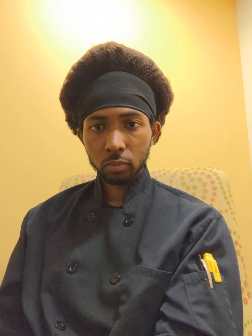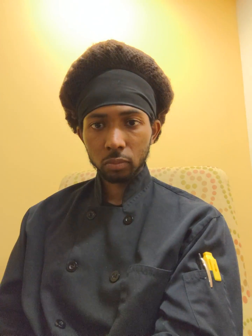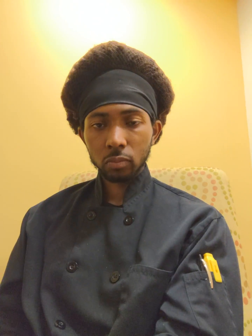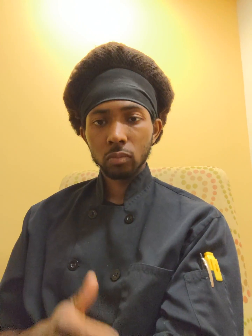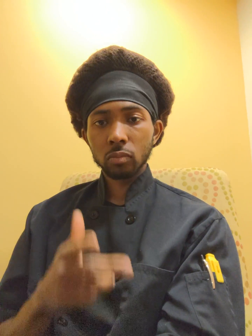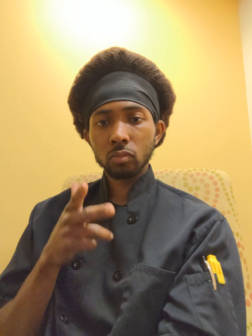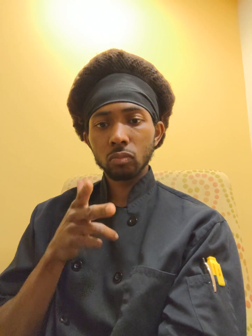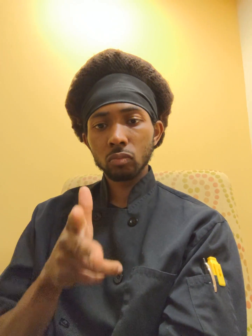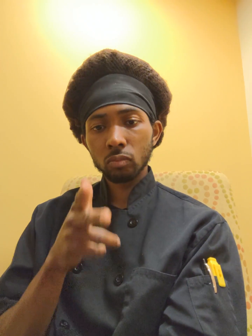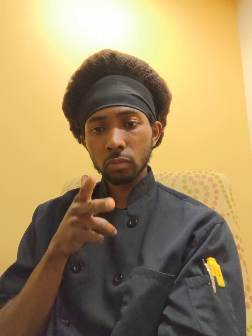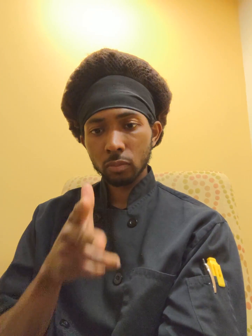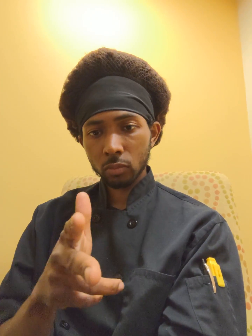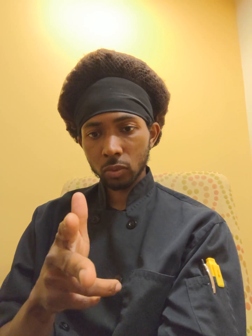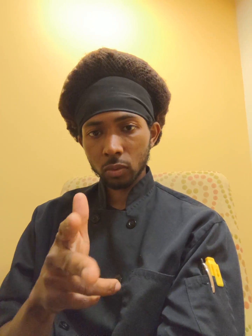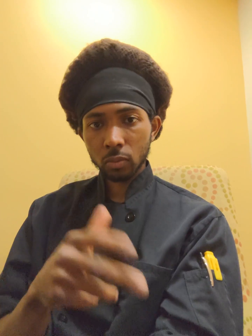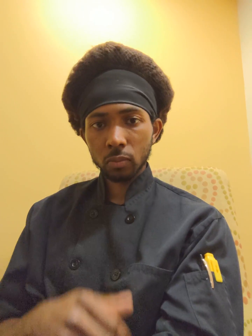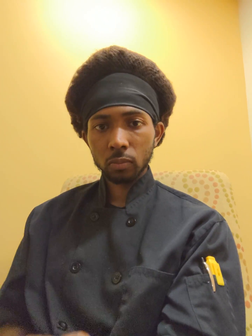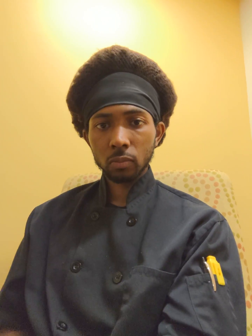garage